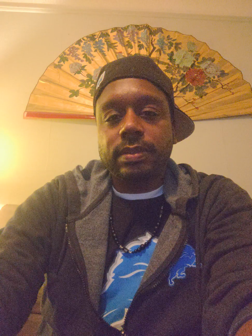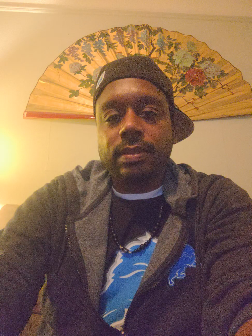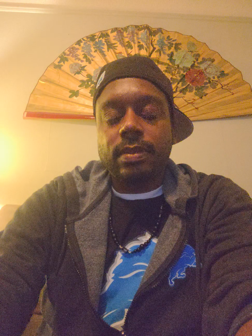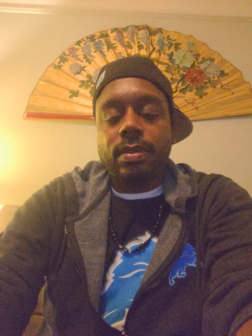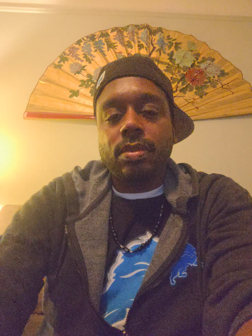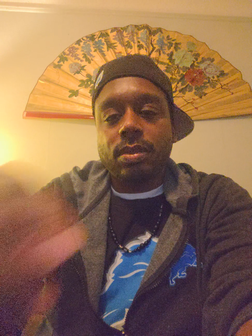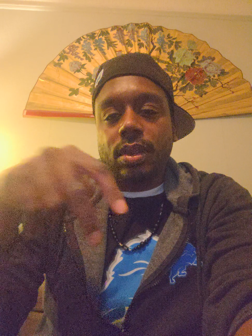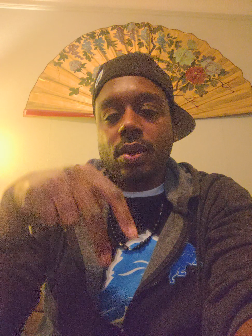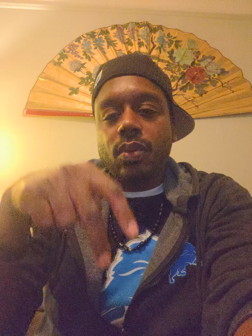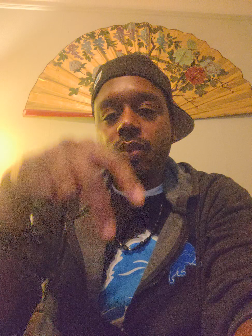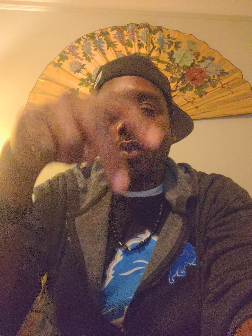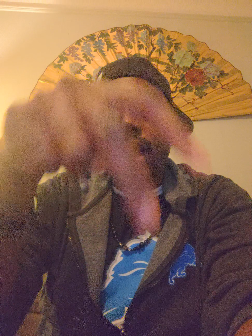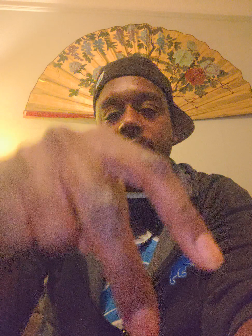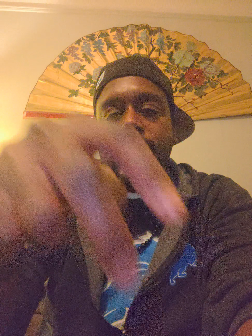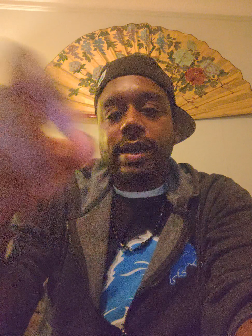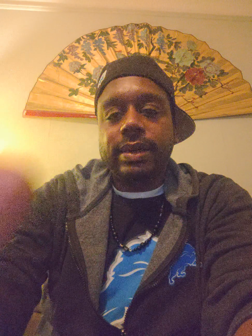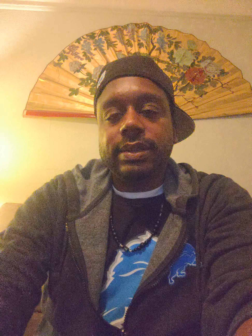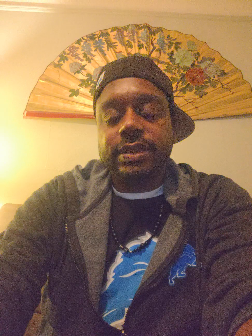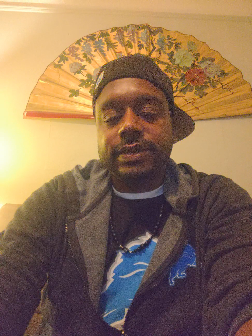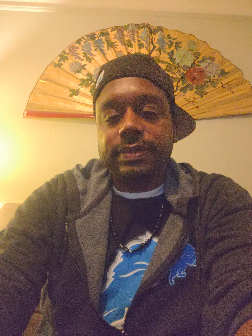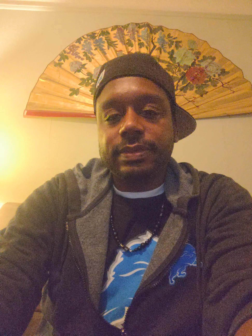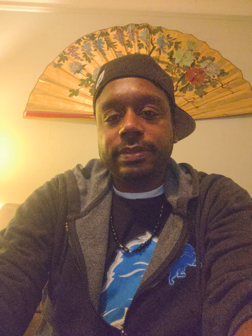ride